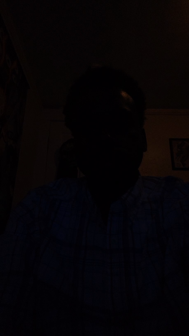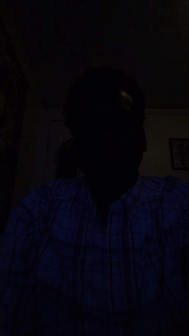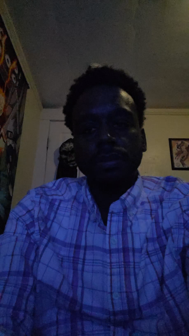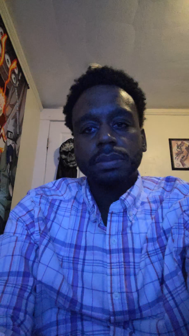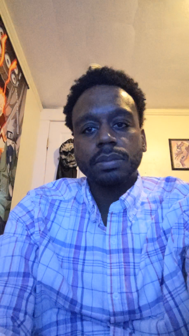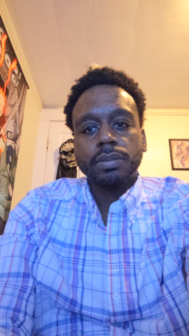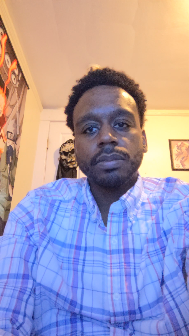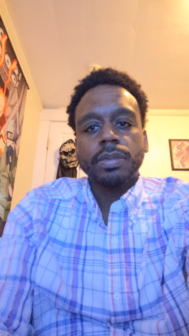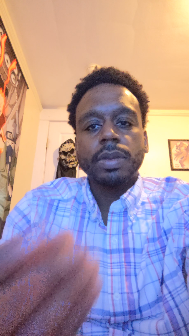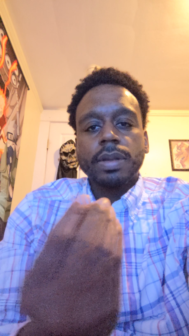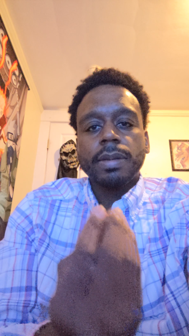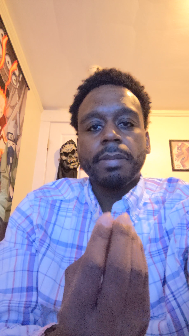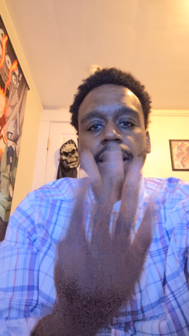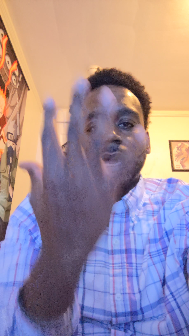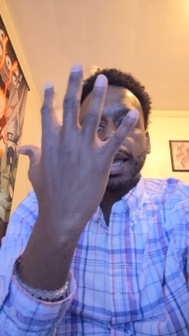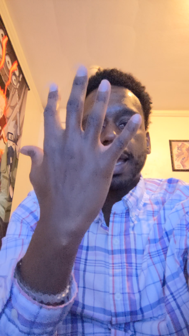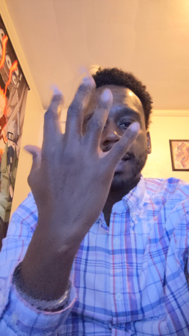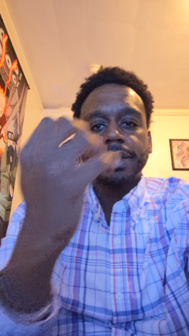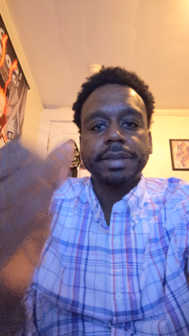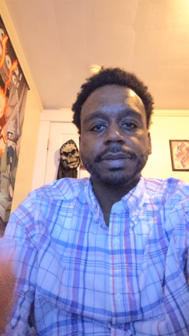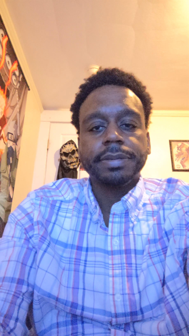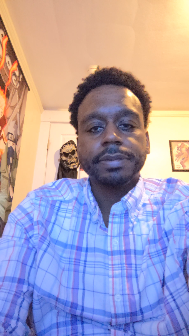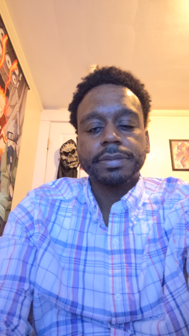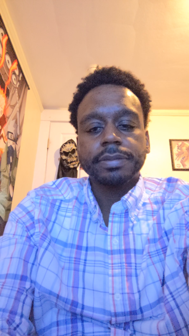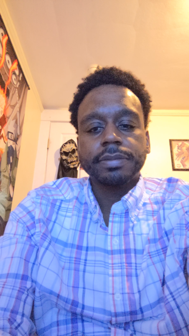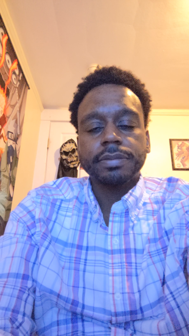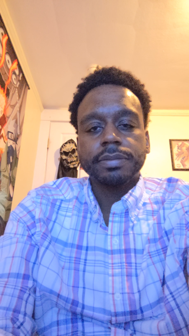plants